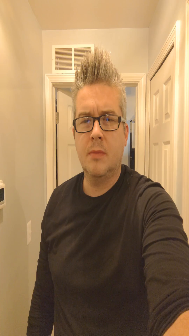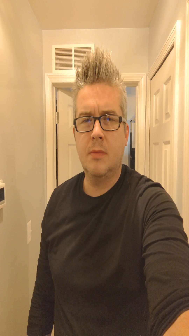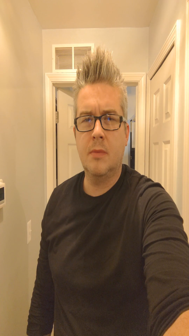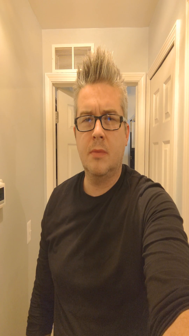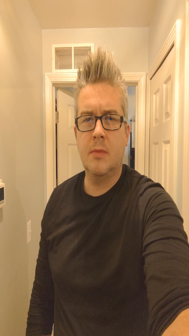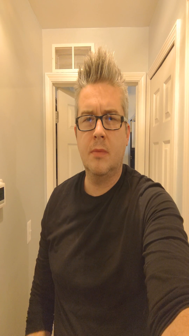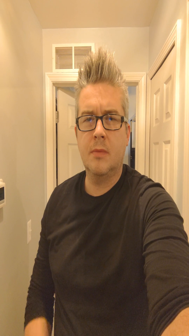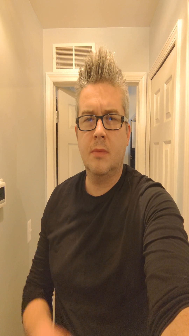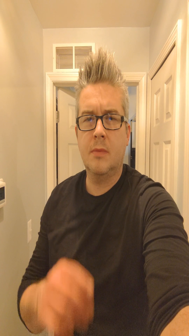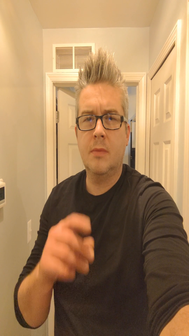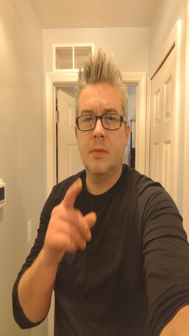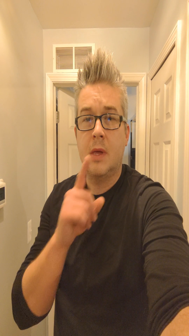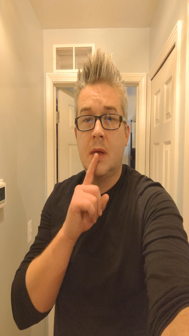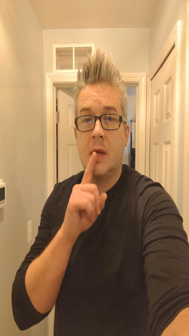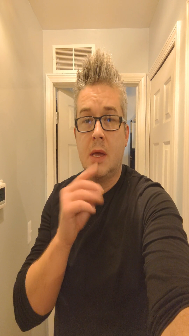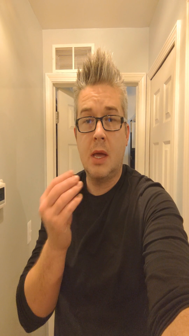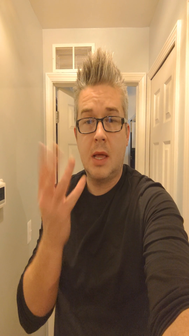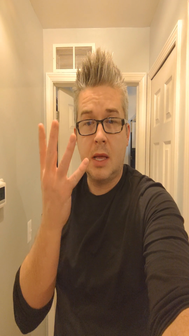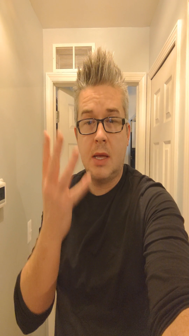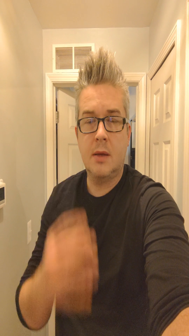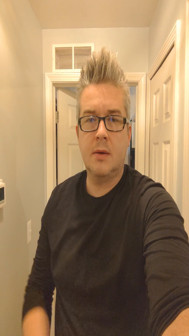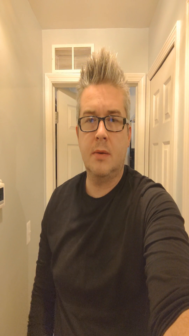lamp